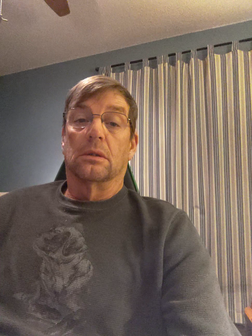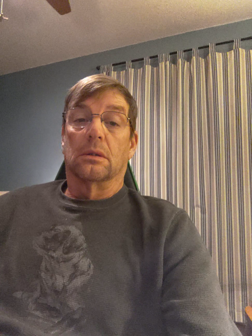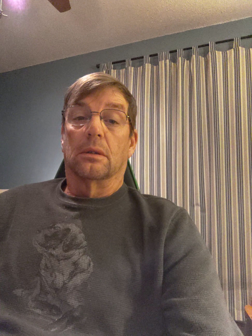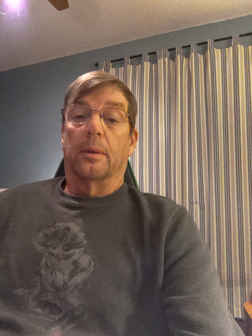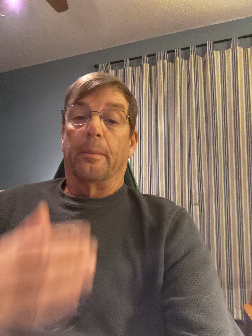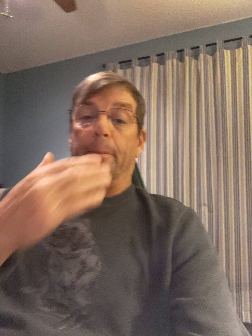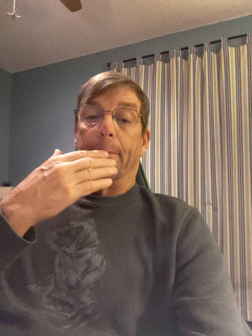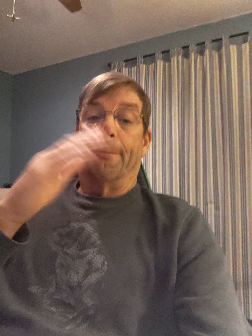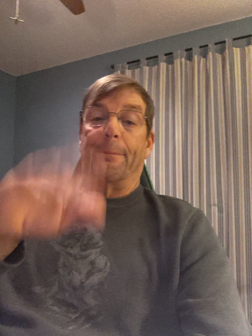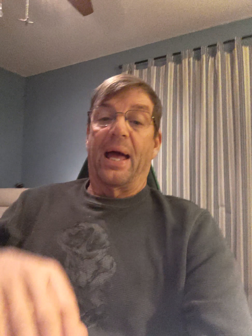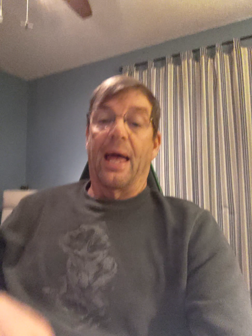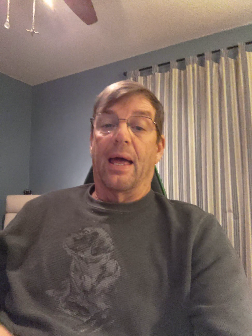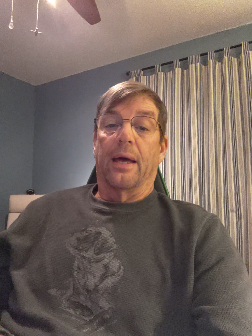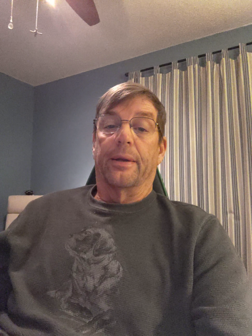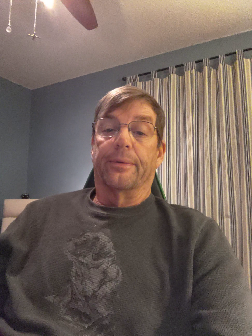bad